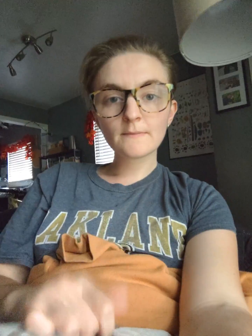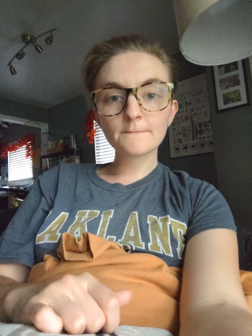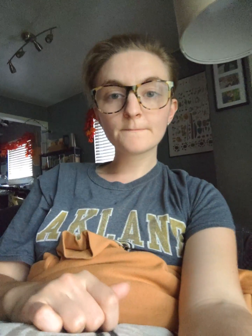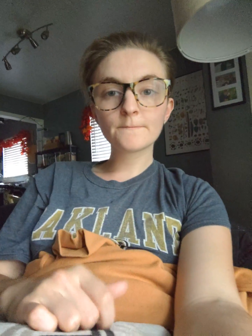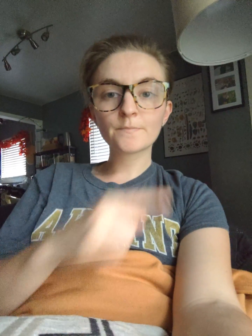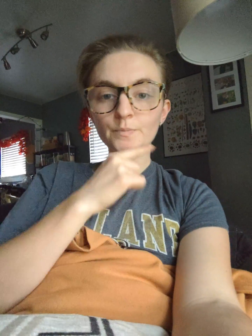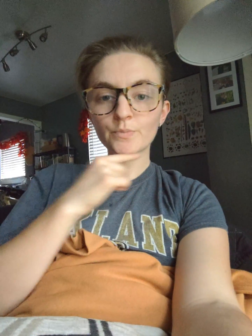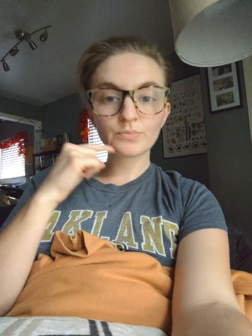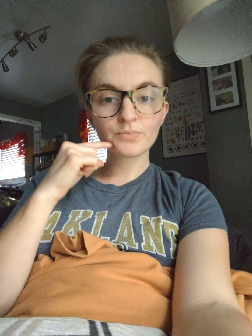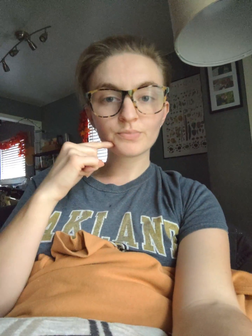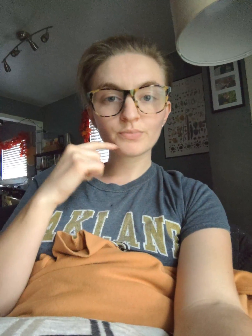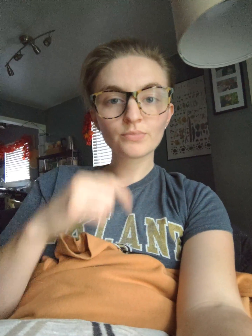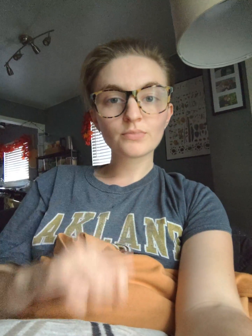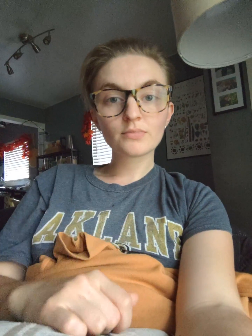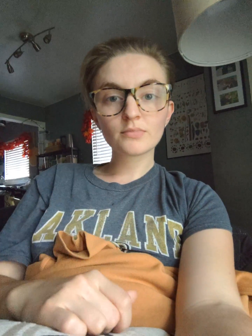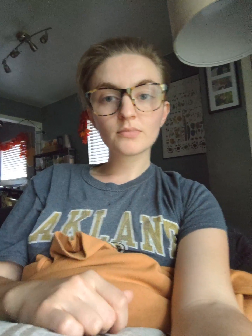glue